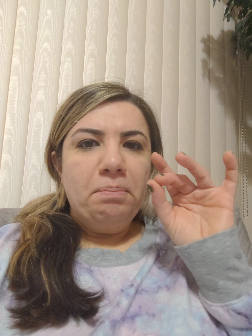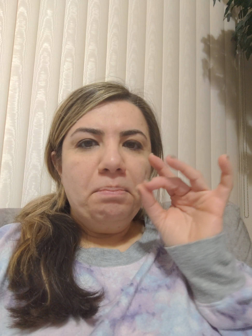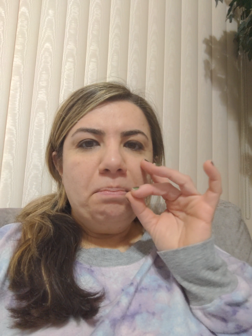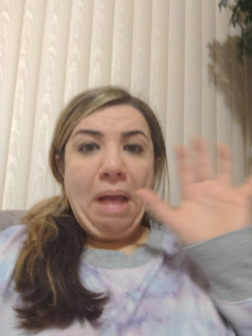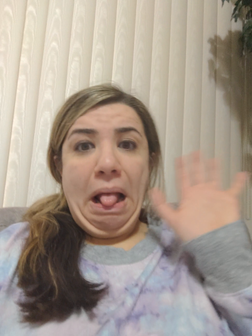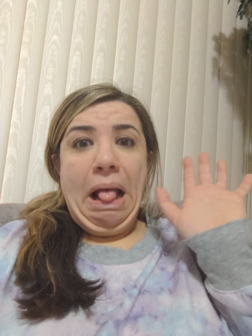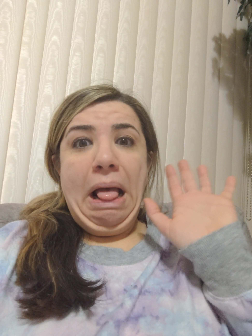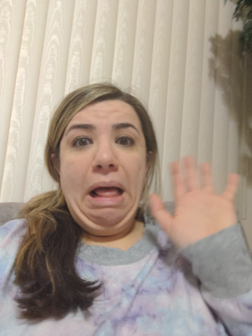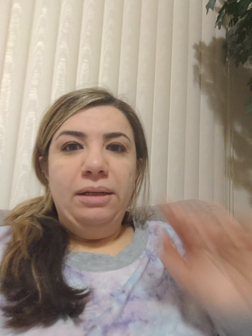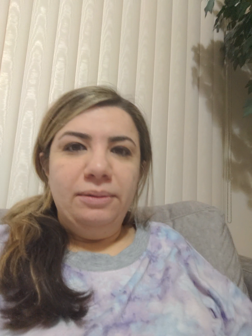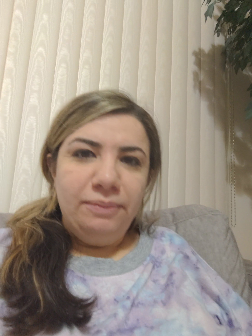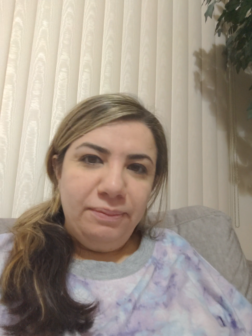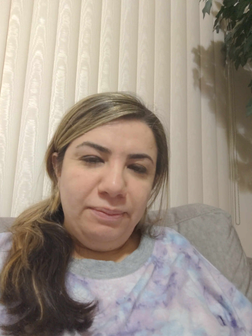yucky